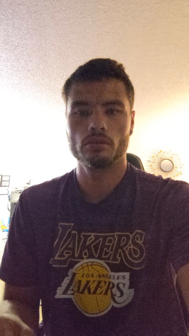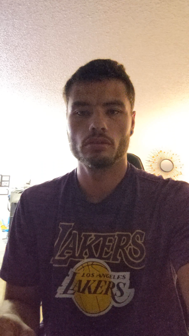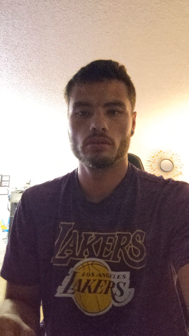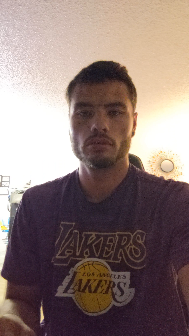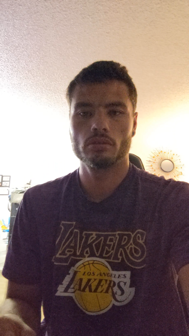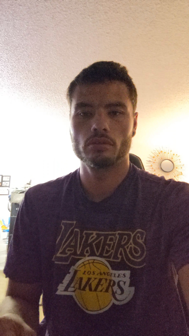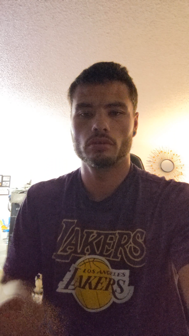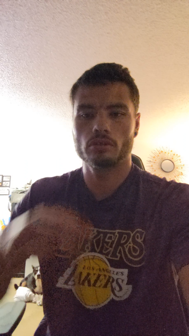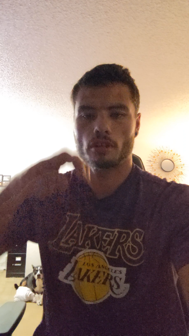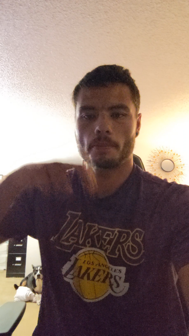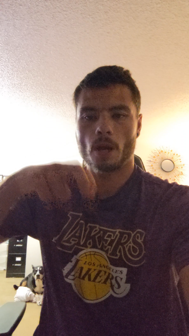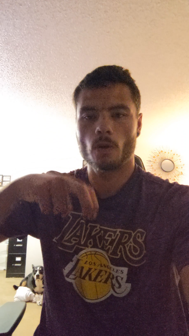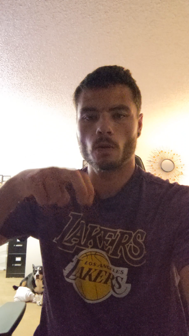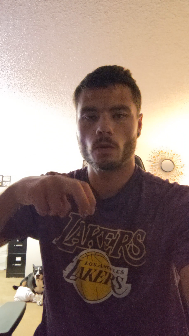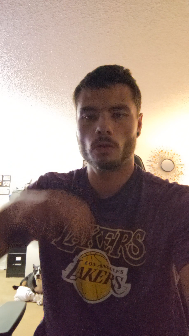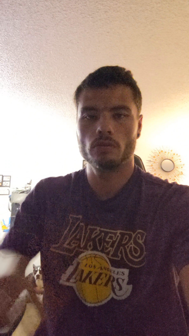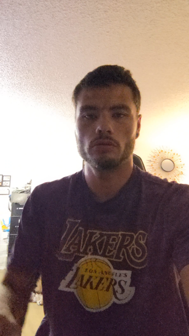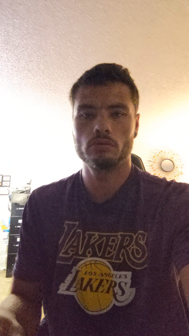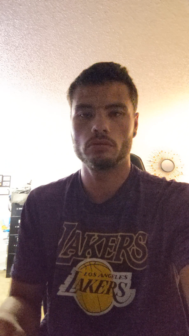potato